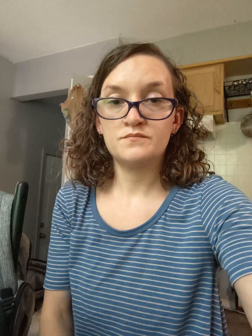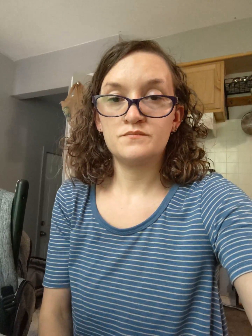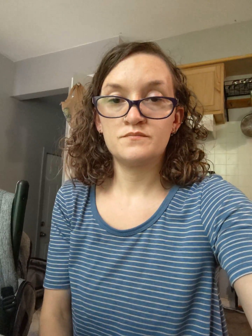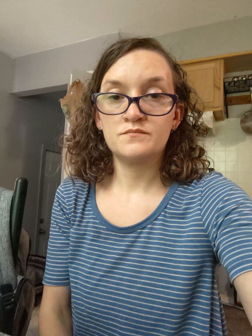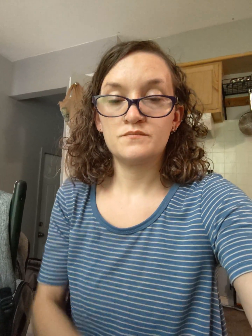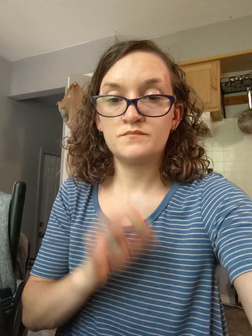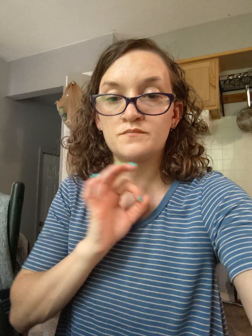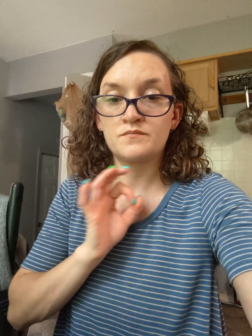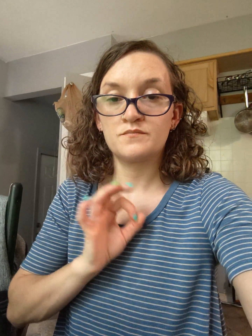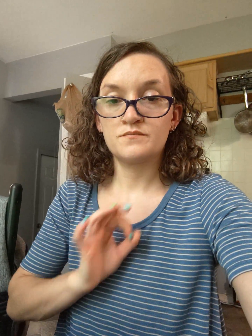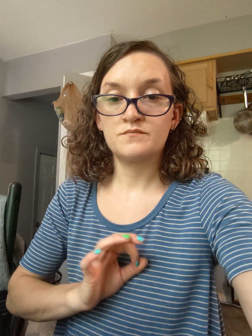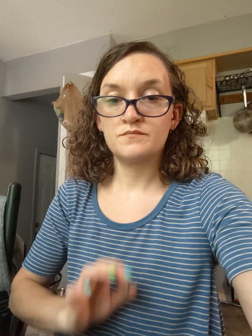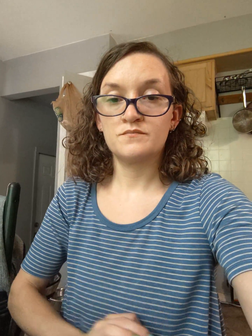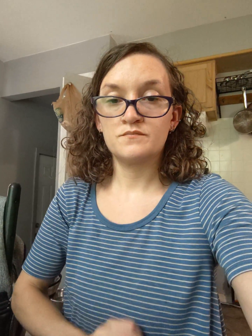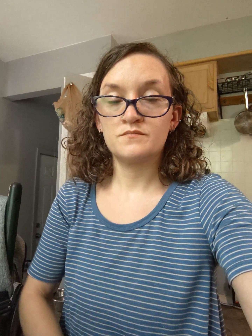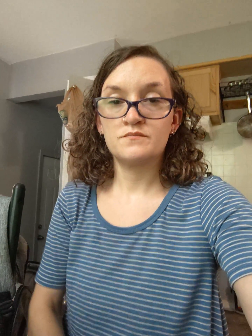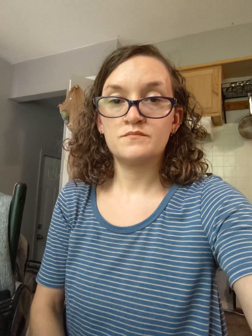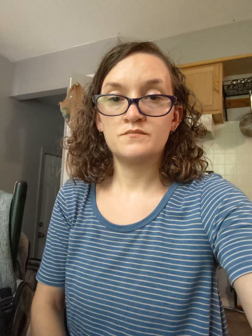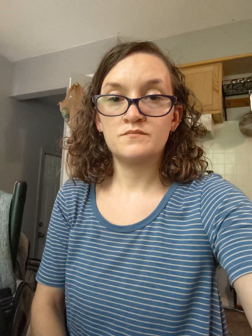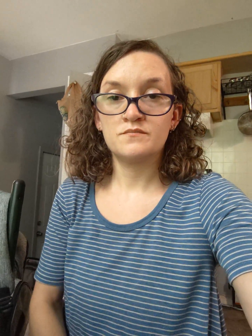button